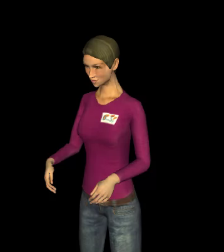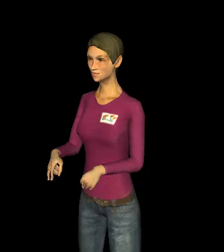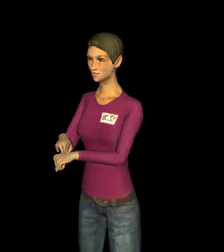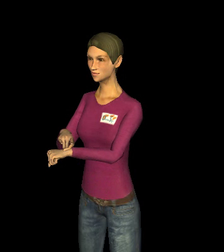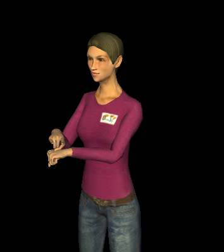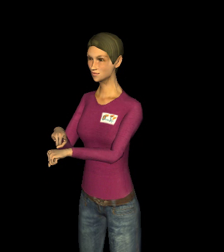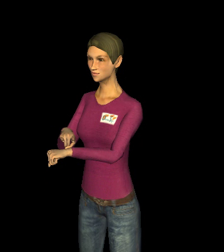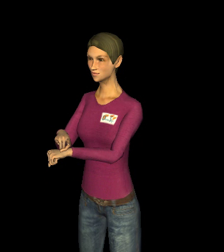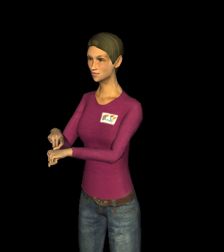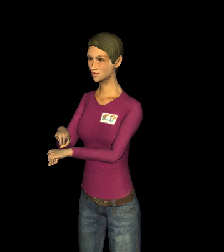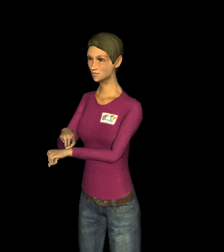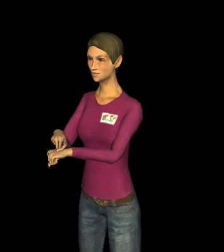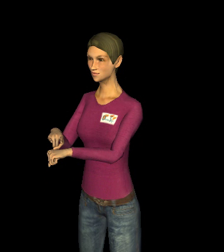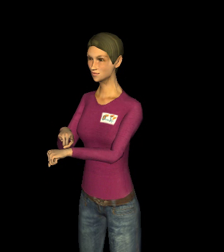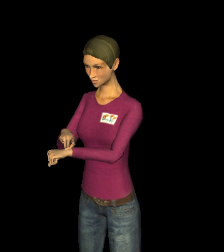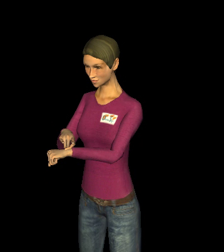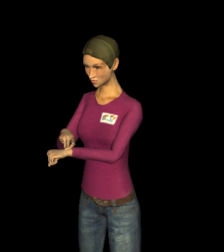ساعة